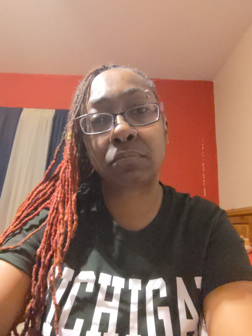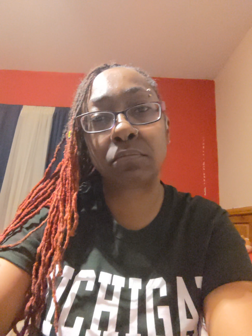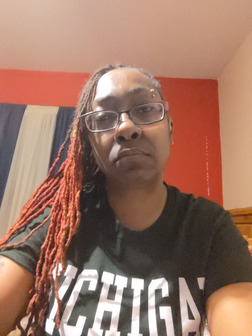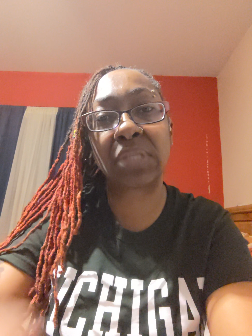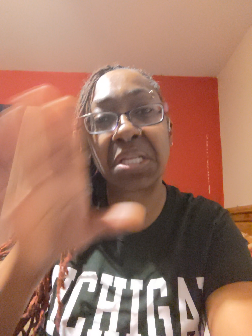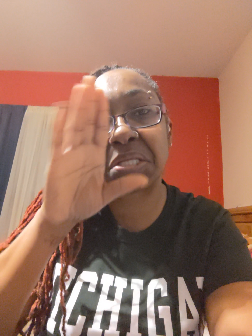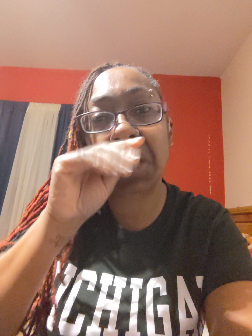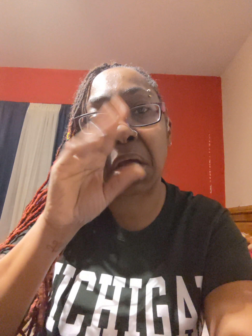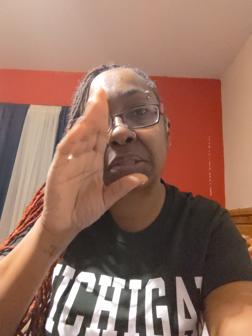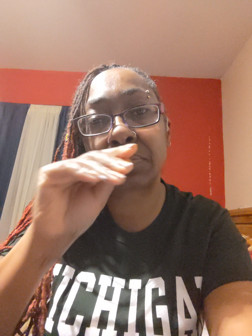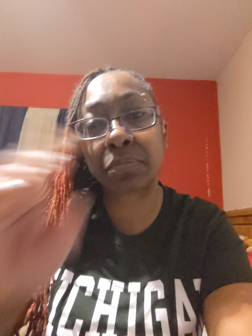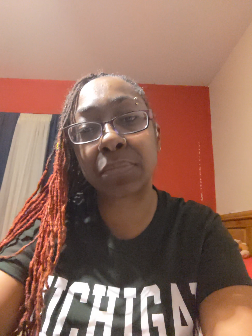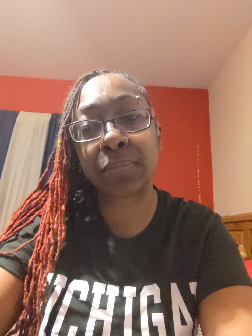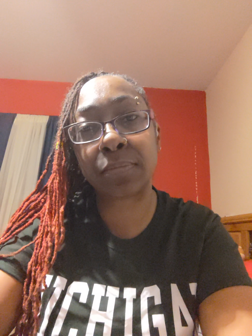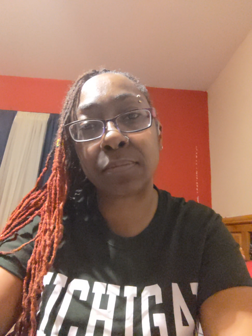duck